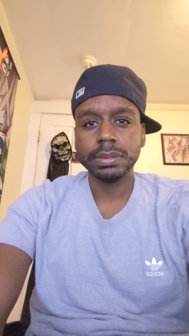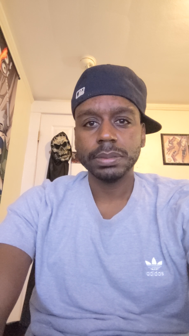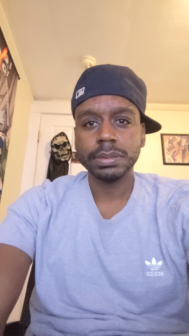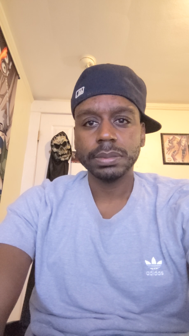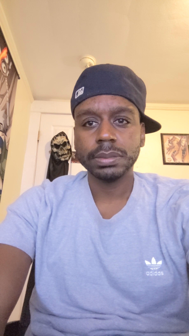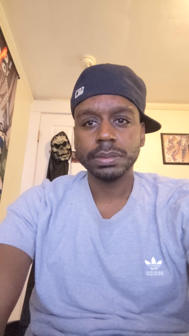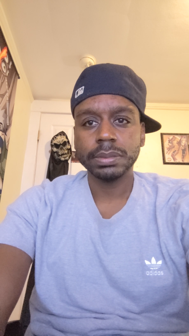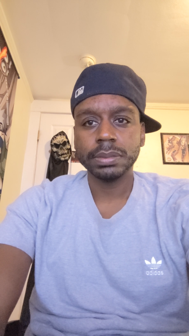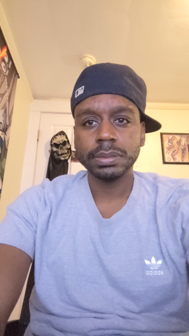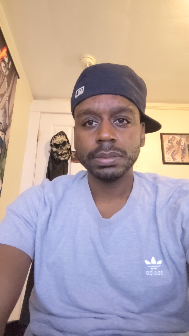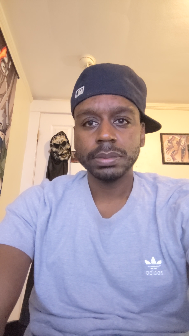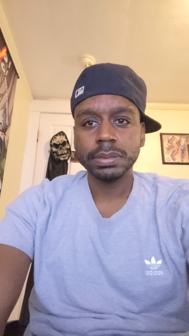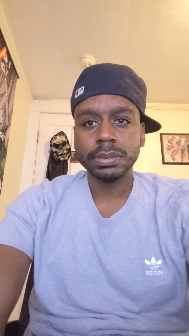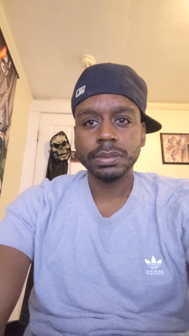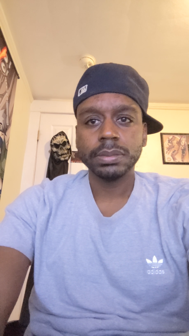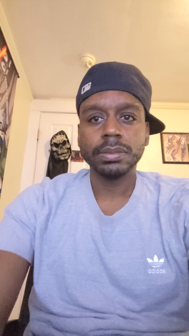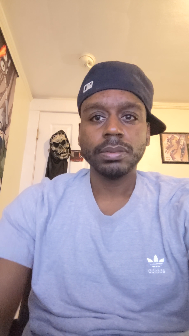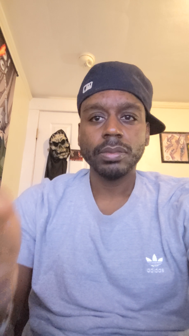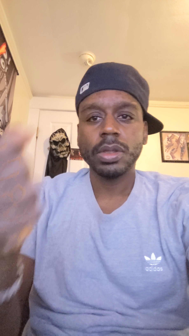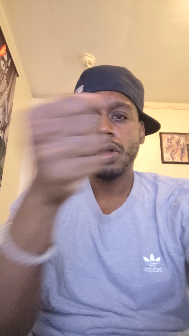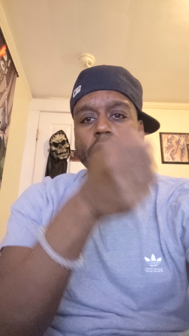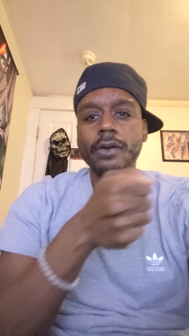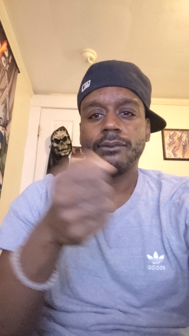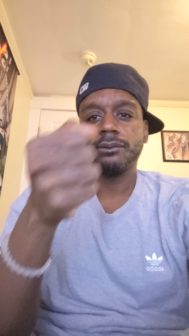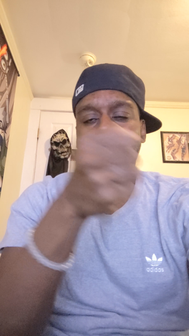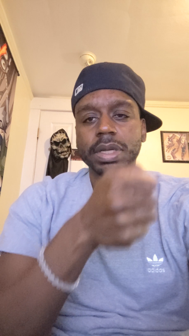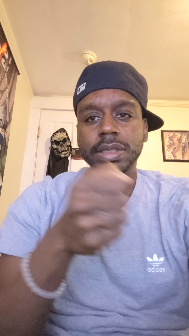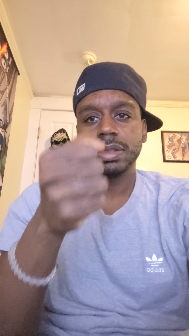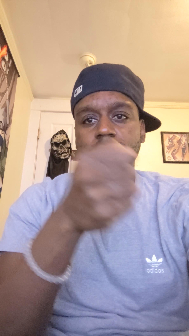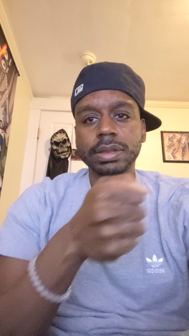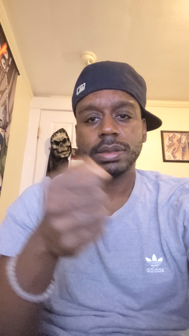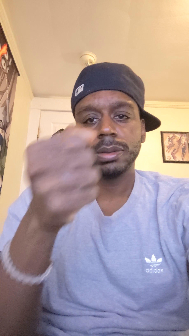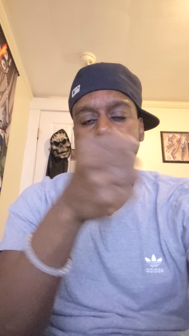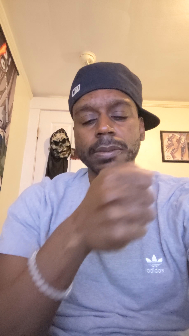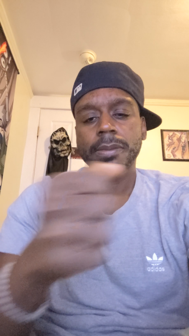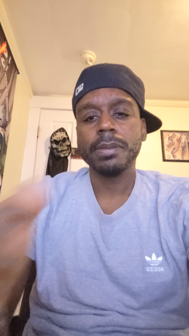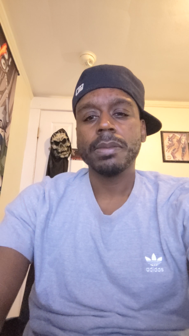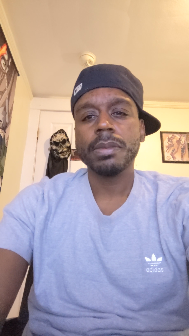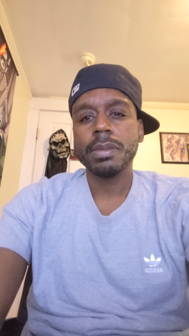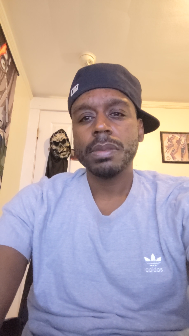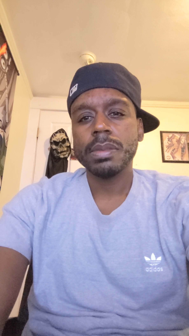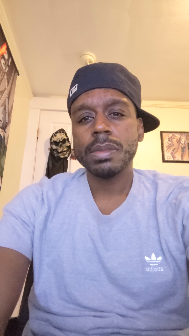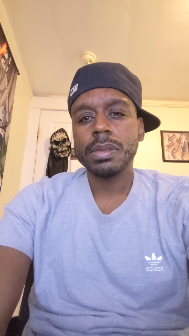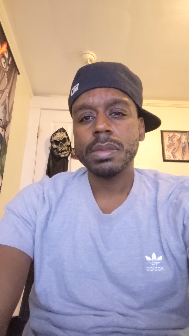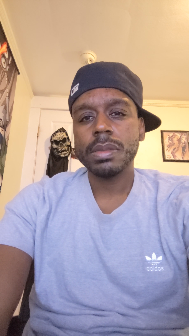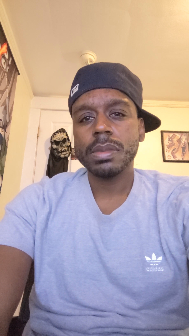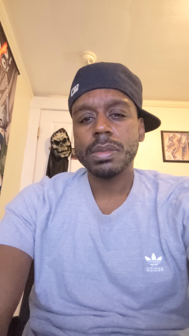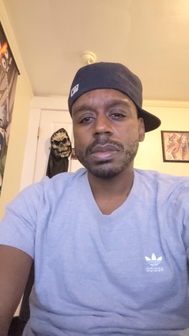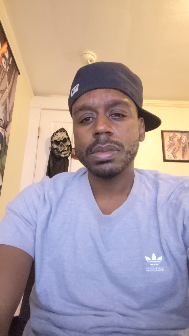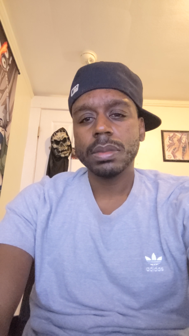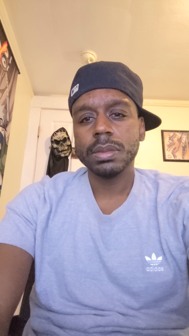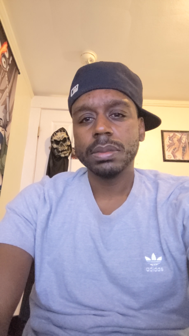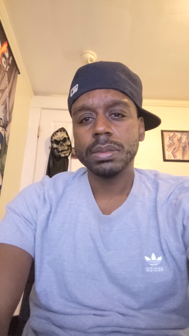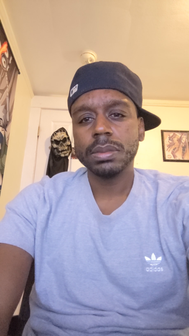coffee